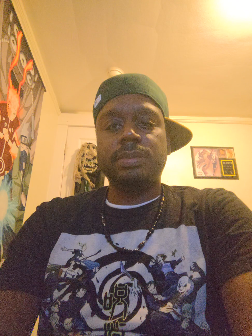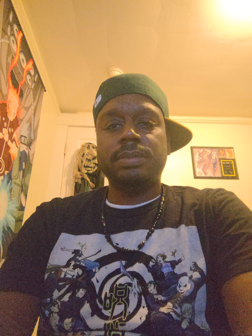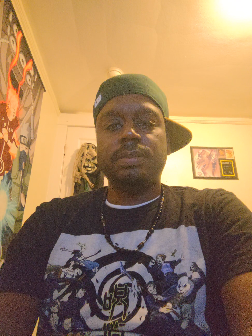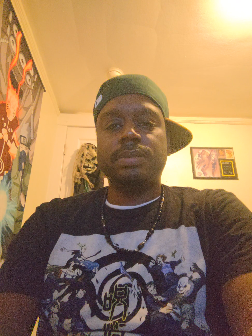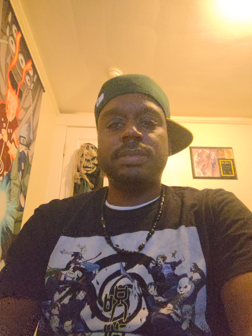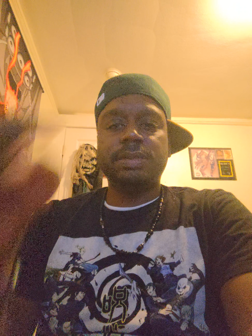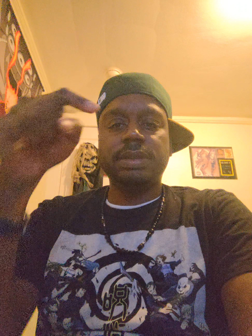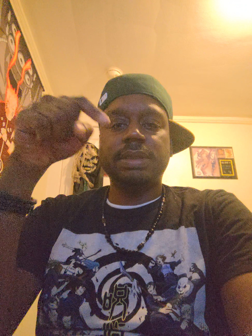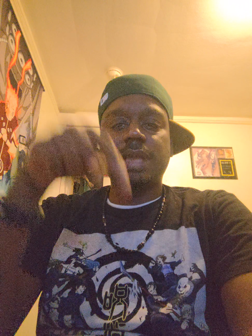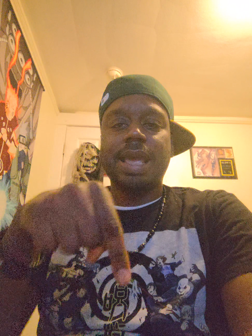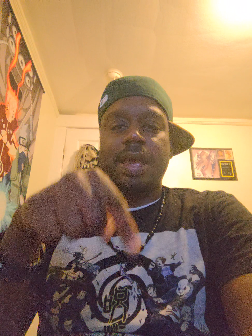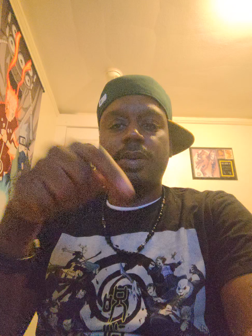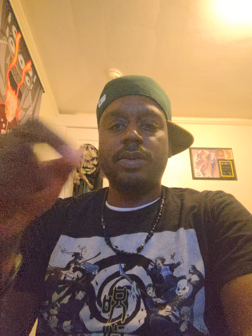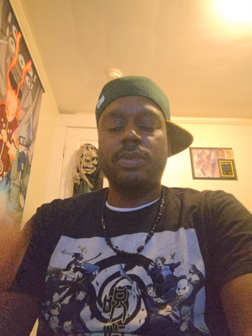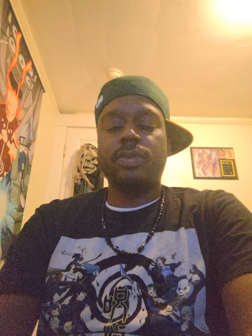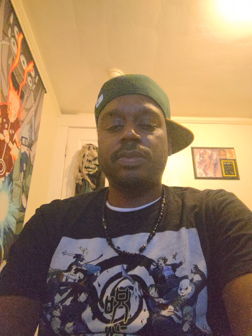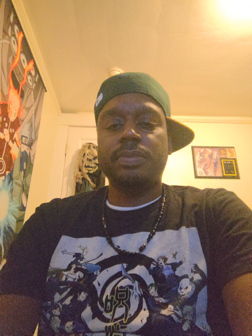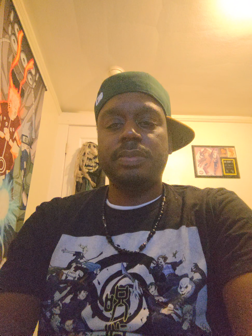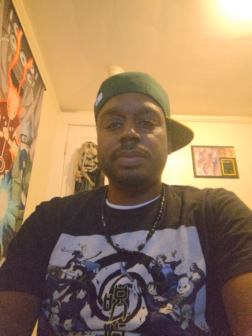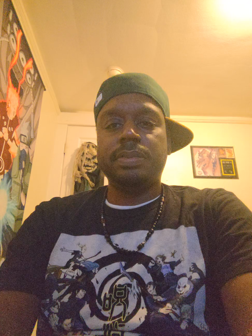down